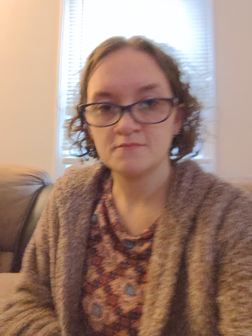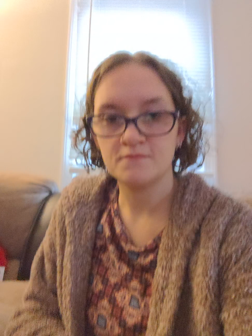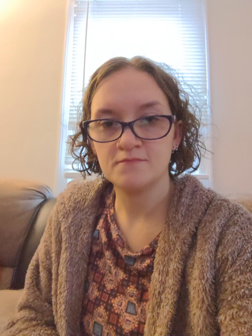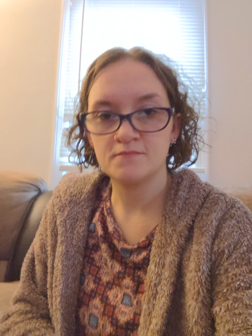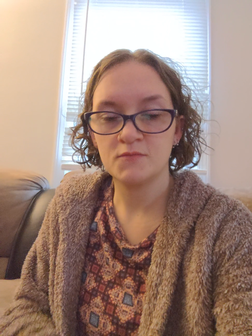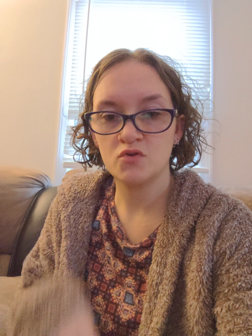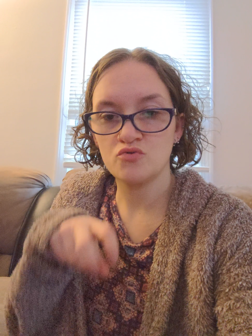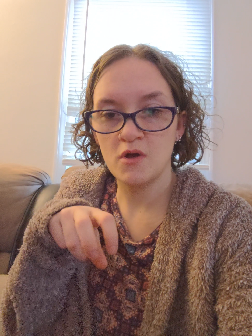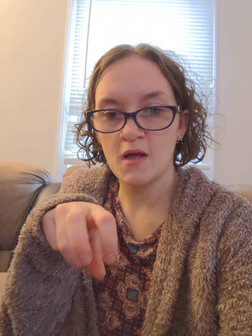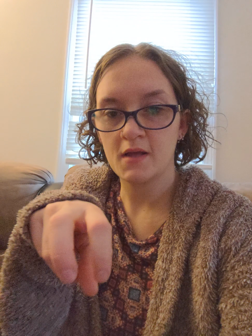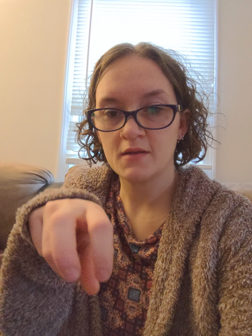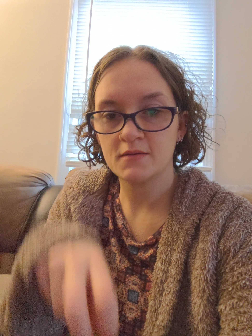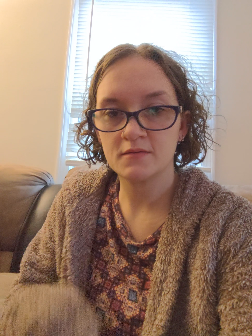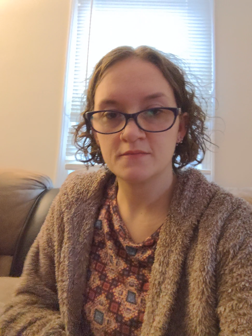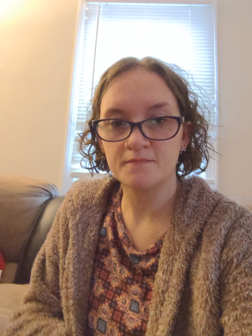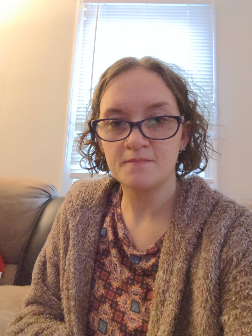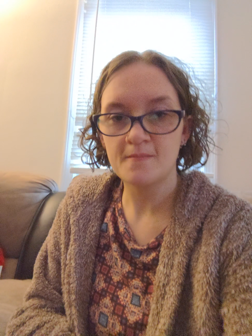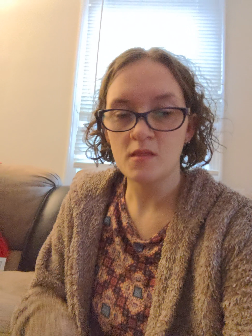ride